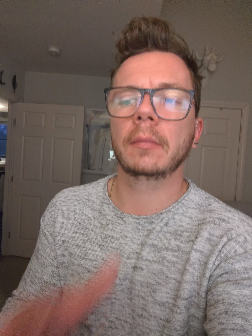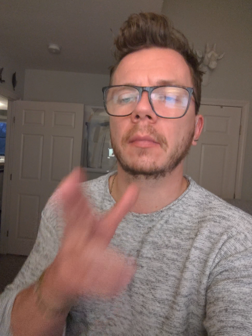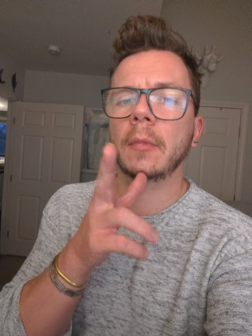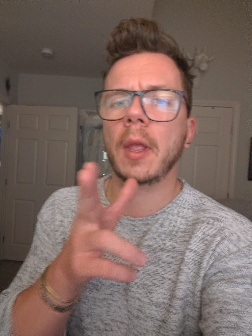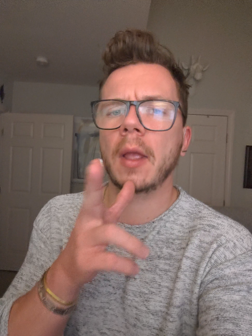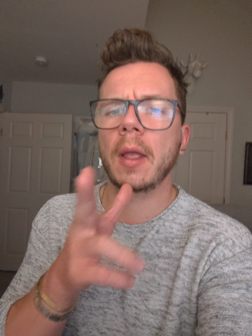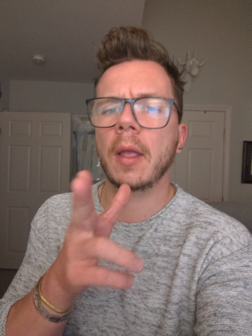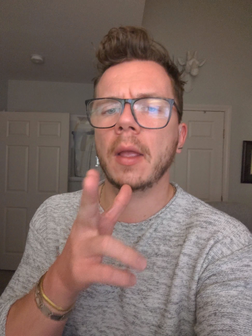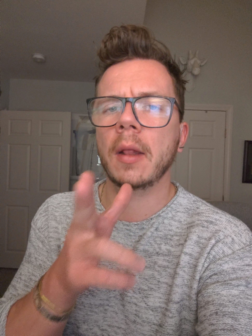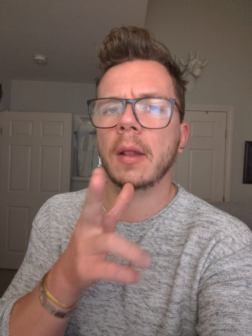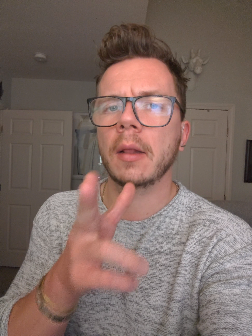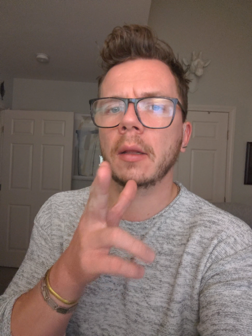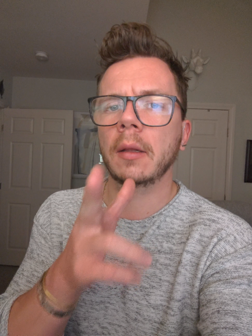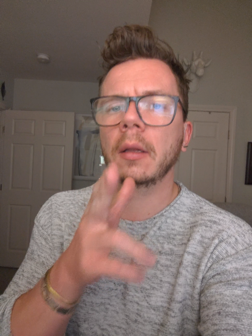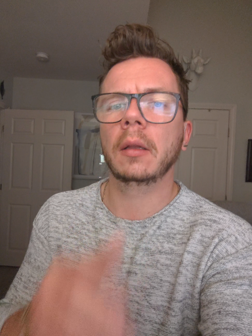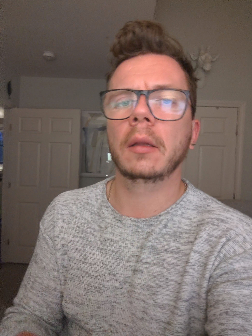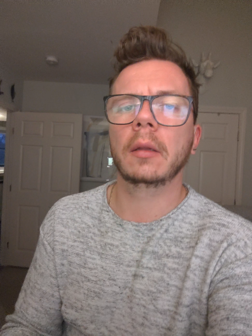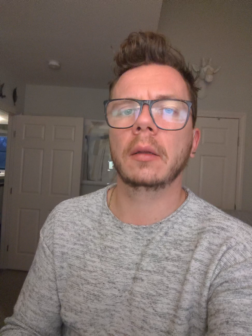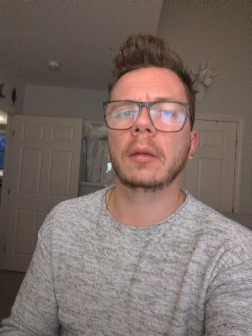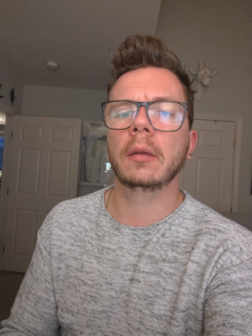hen